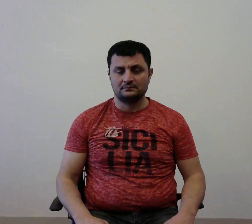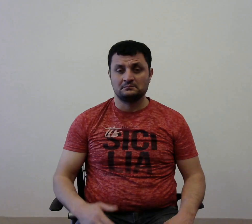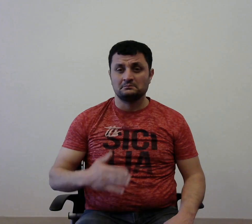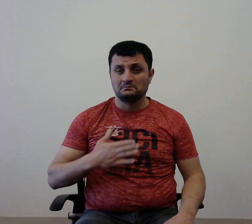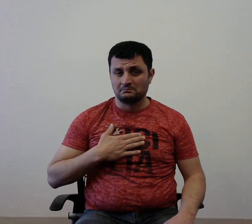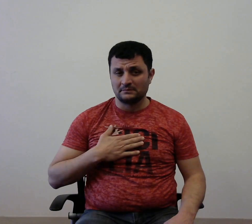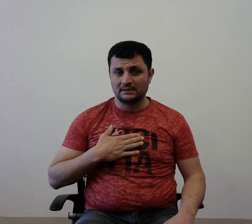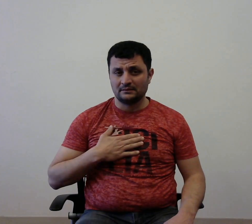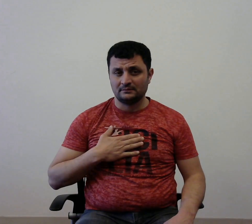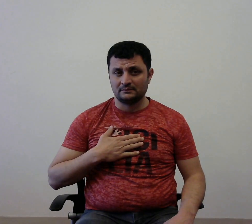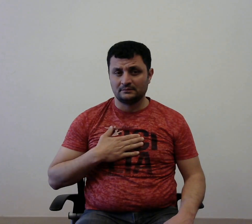mən